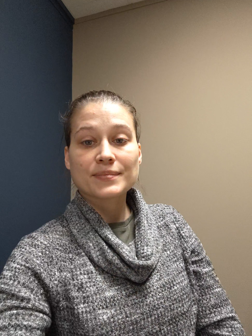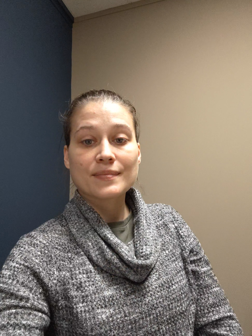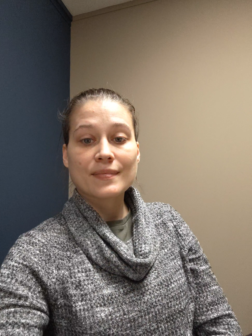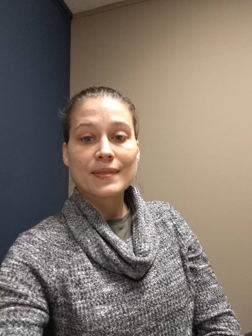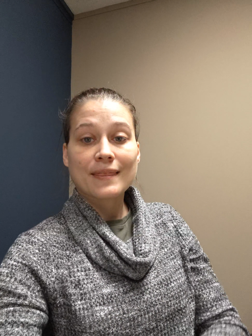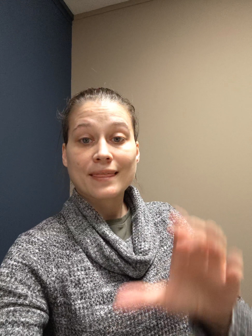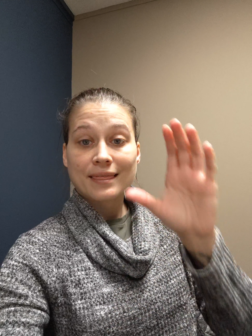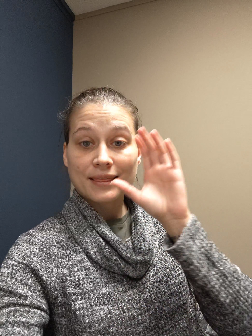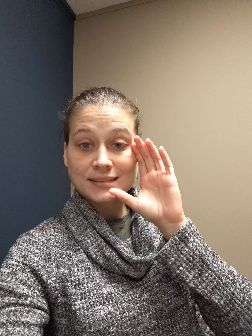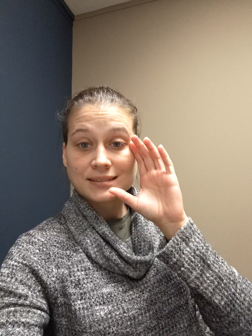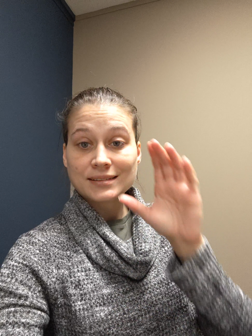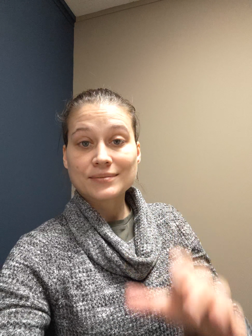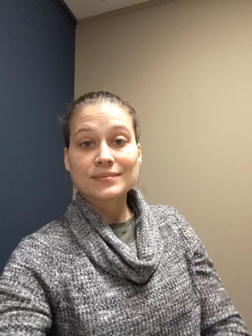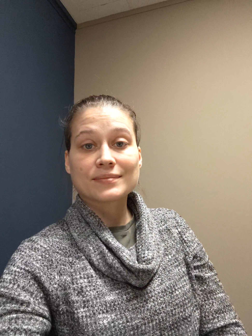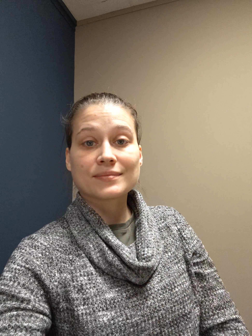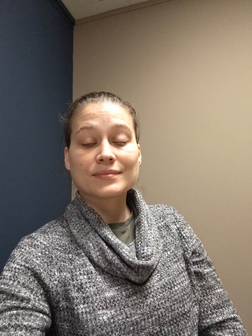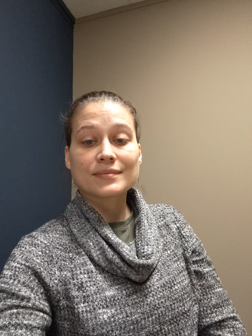listen